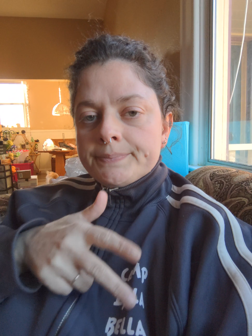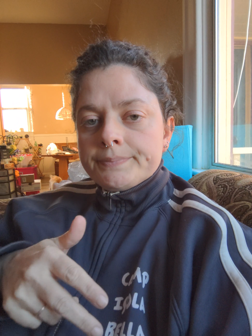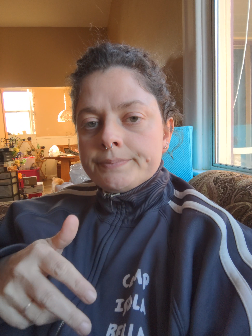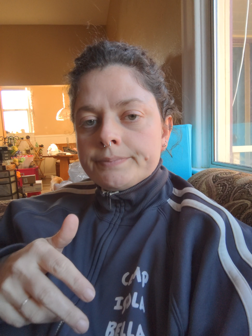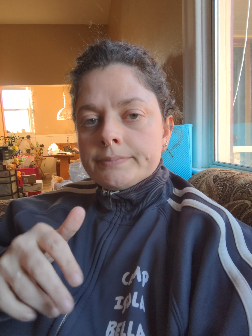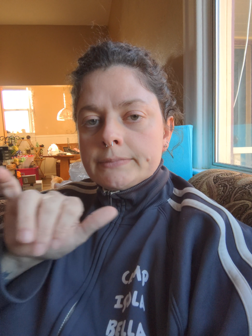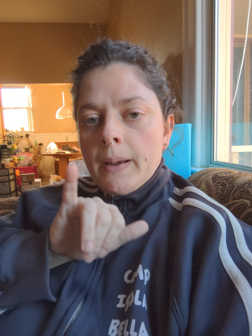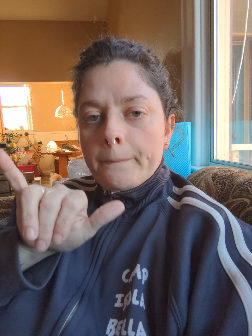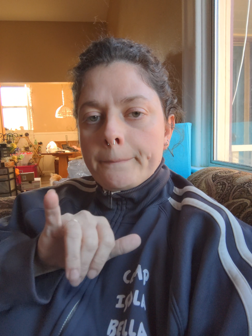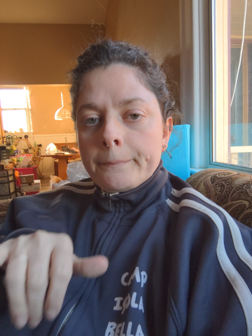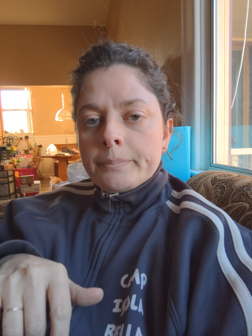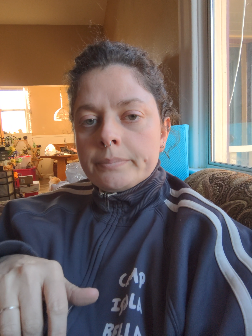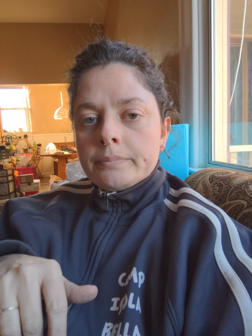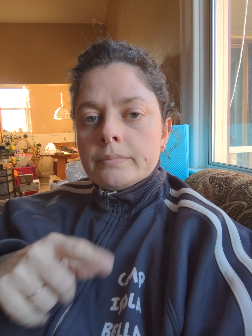same